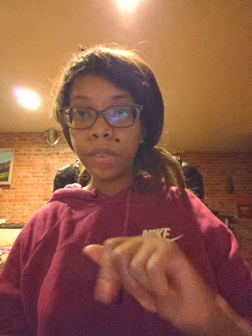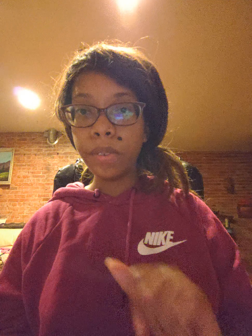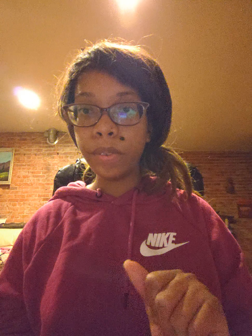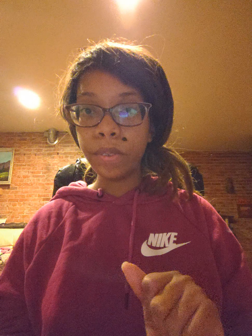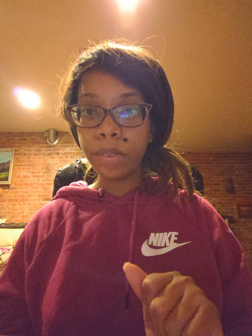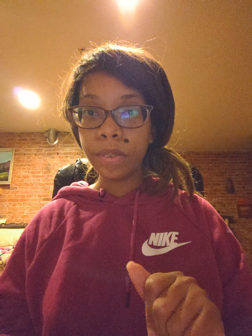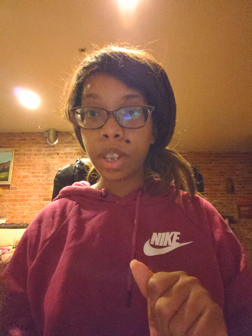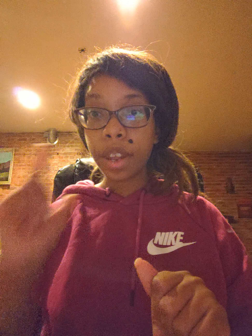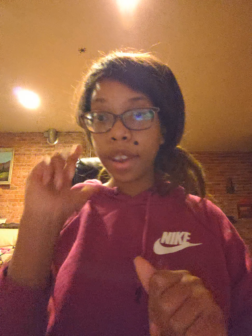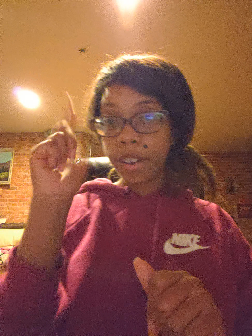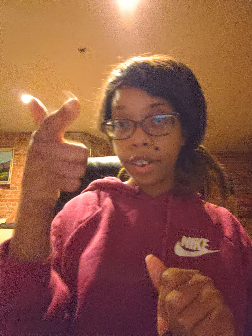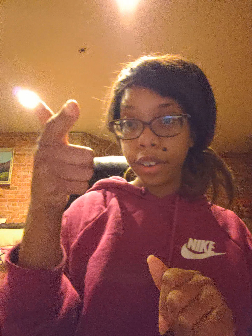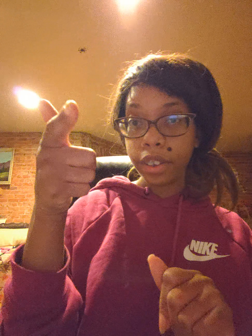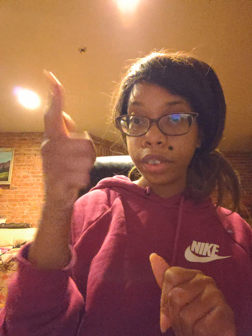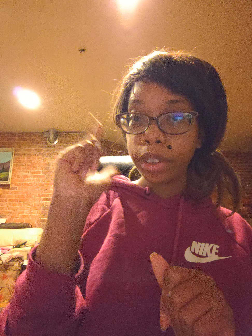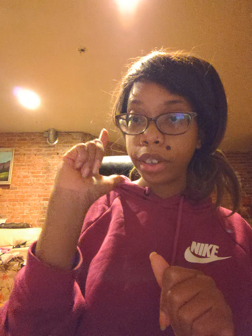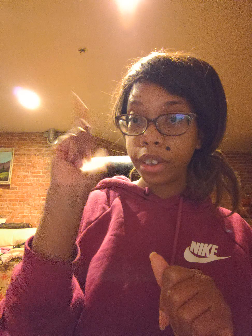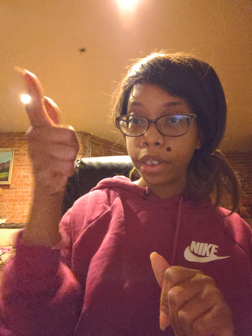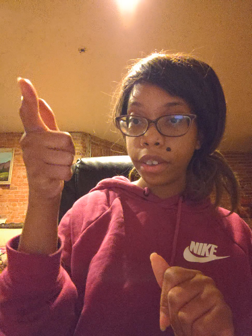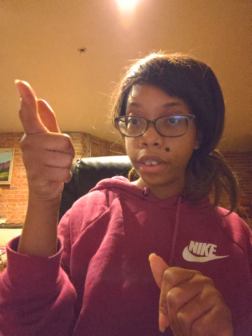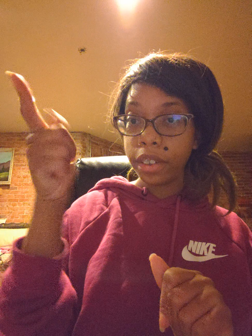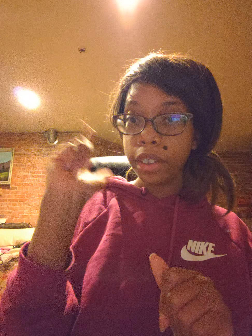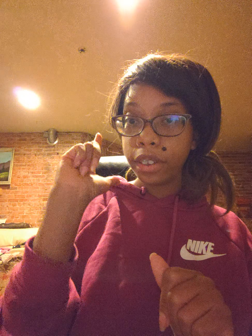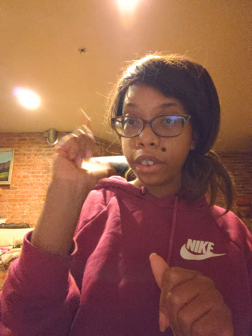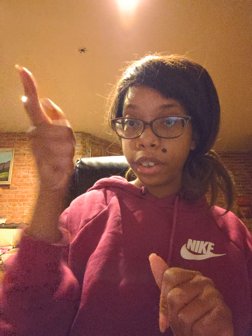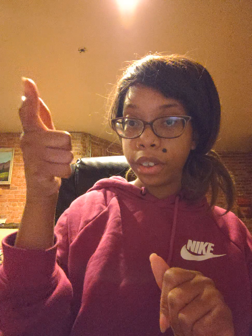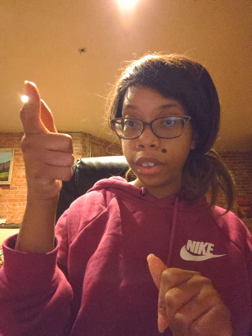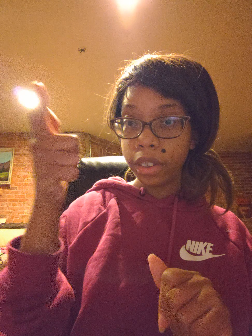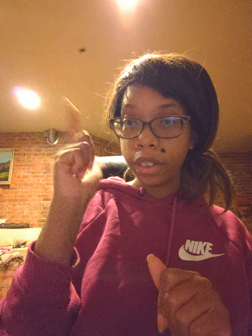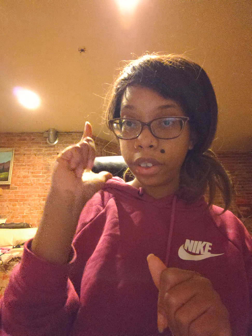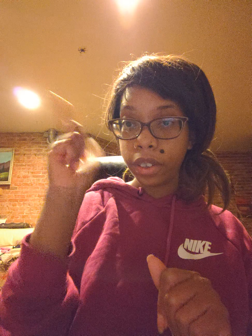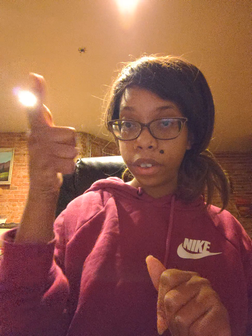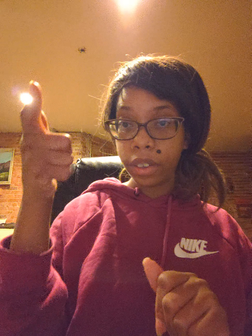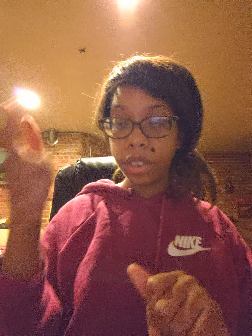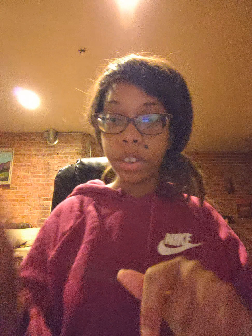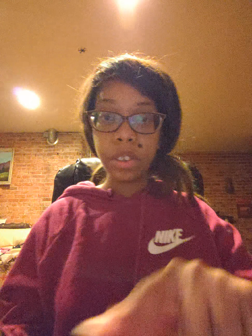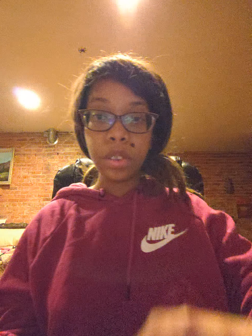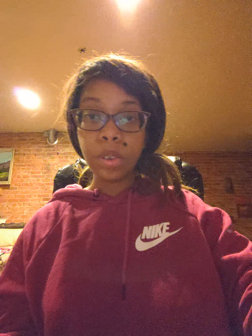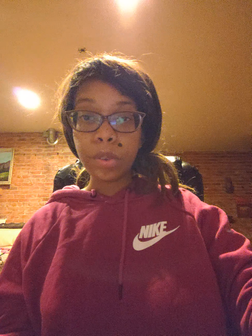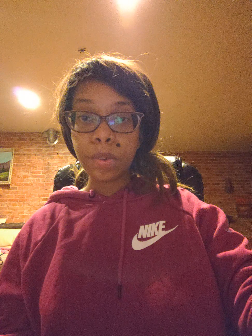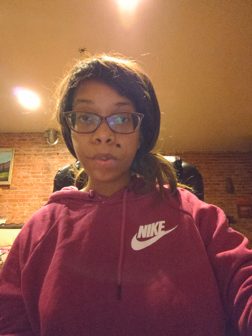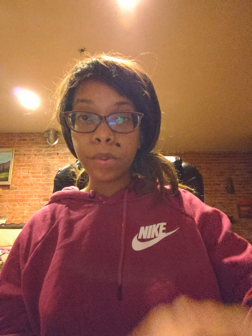later